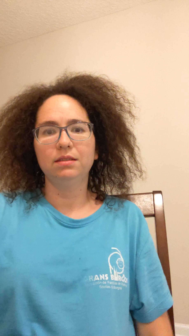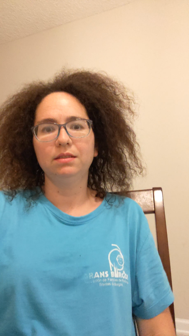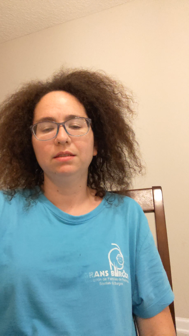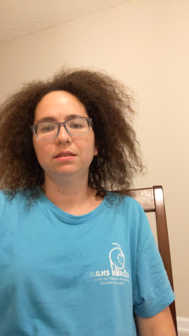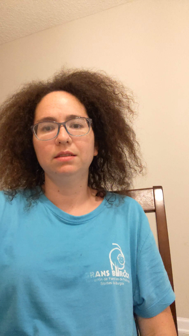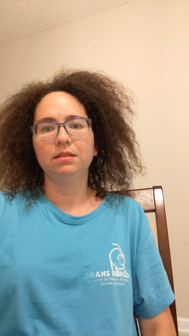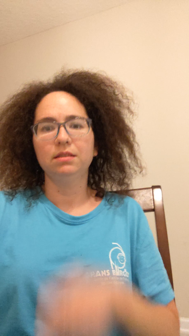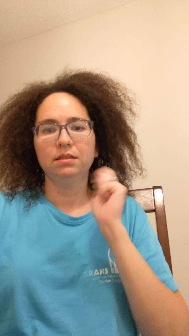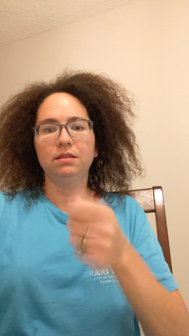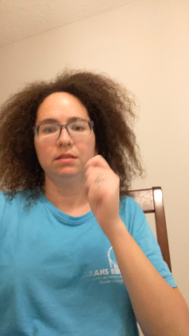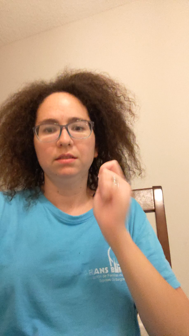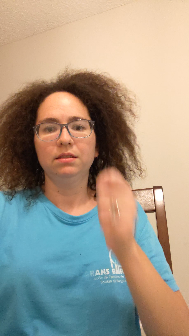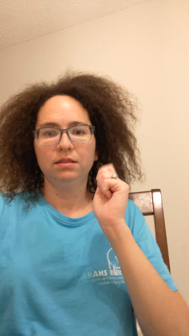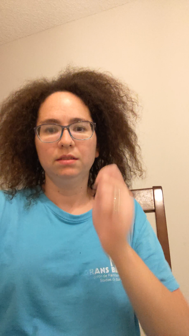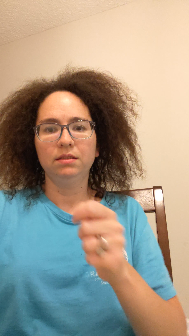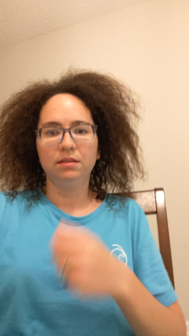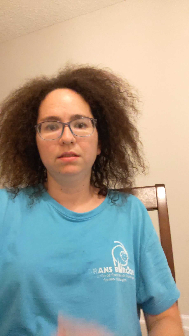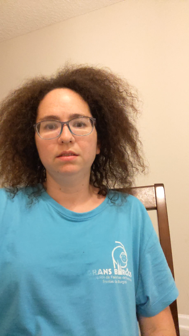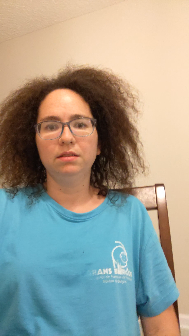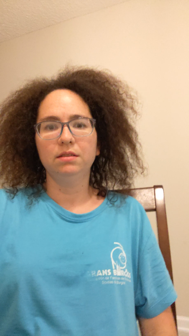hammer